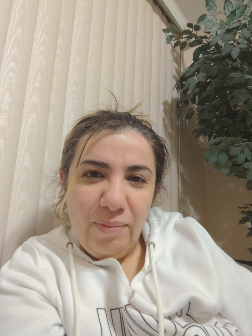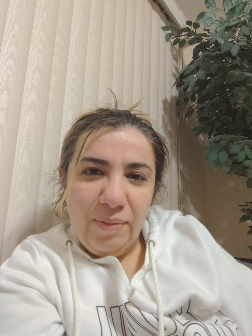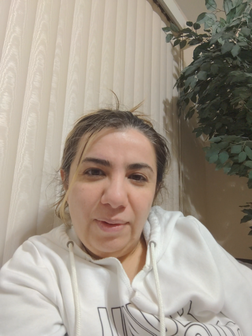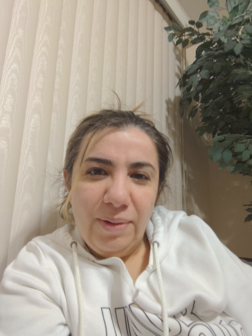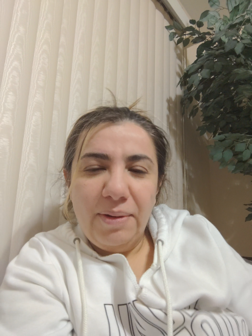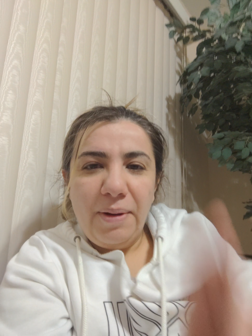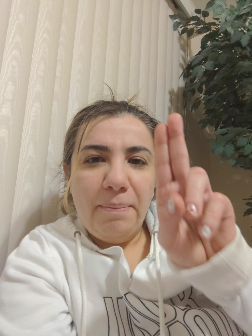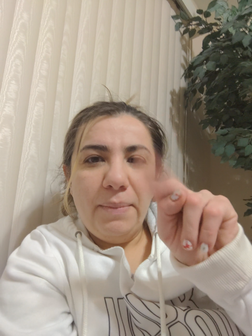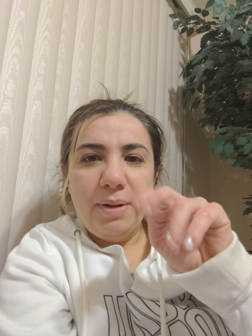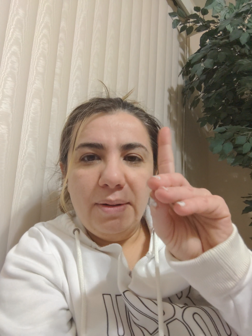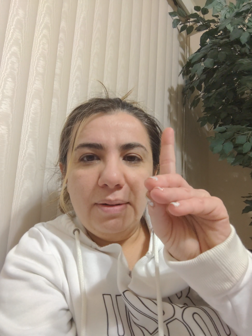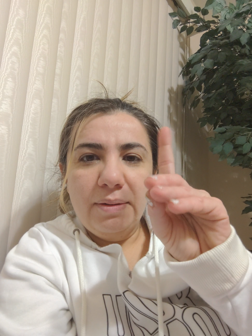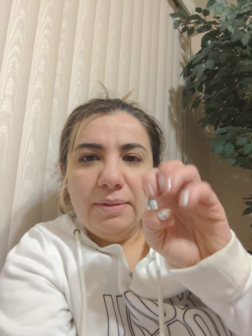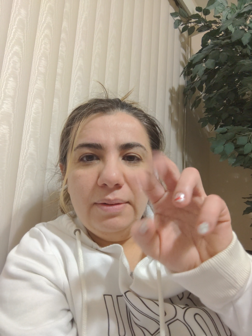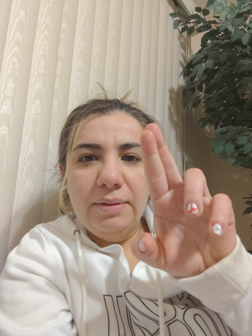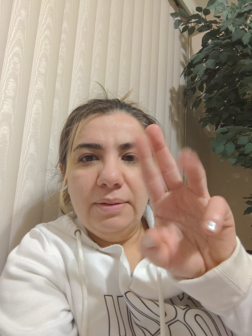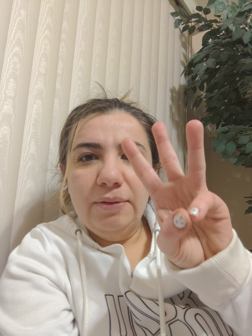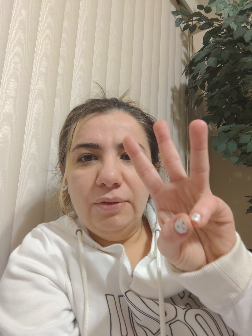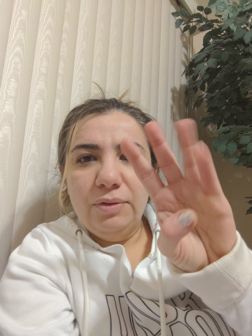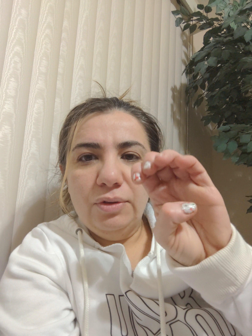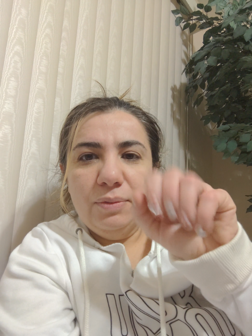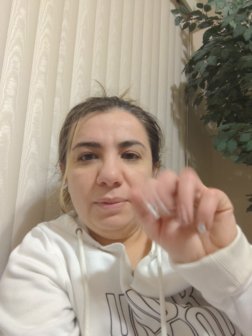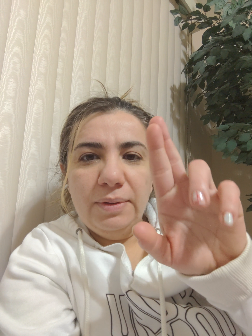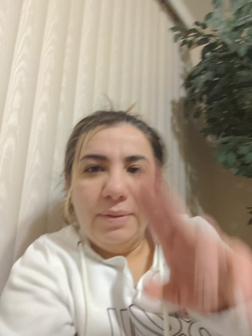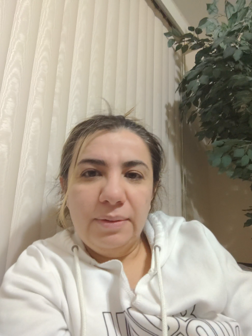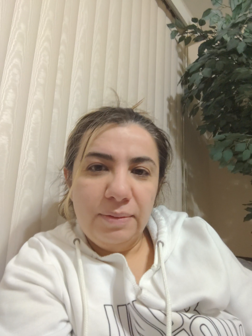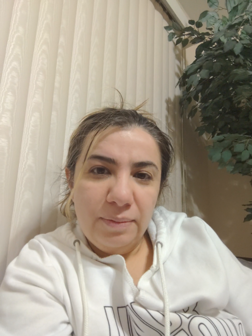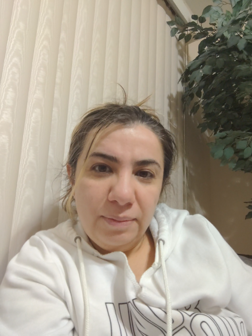underwear